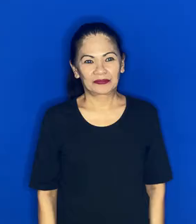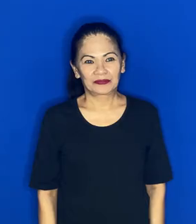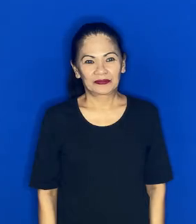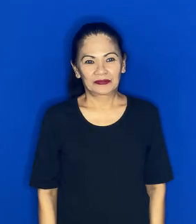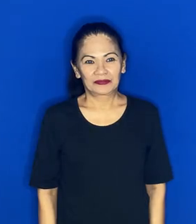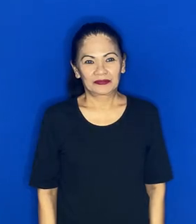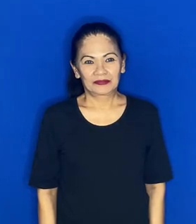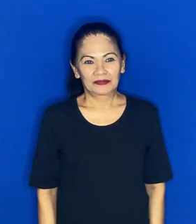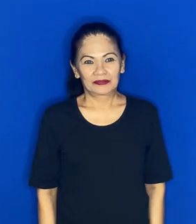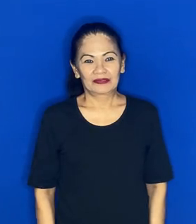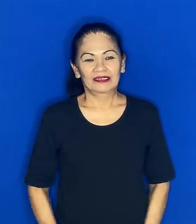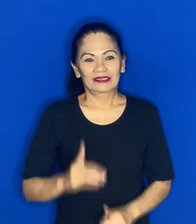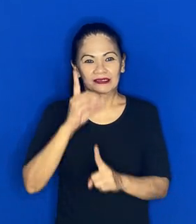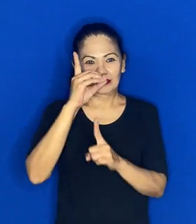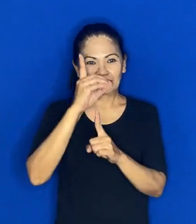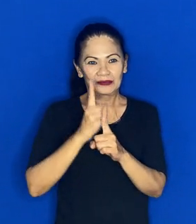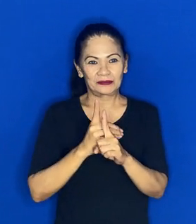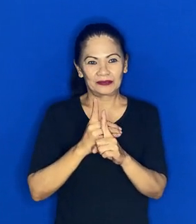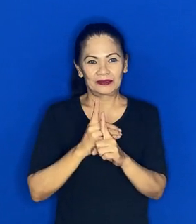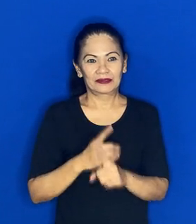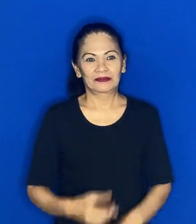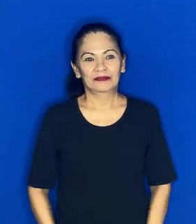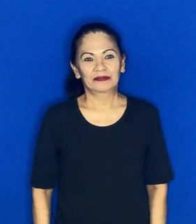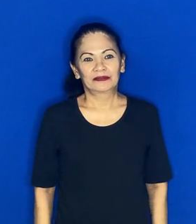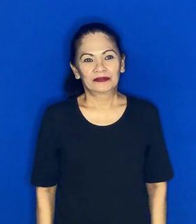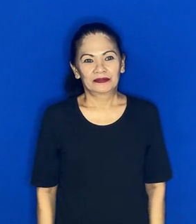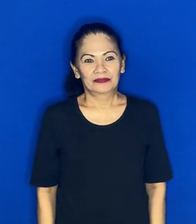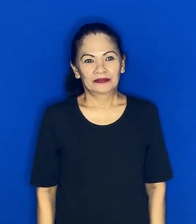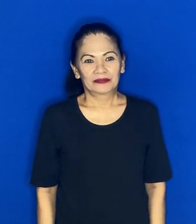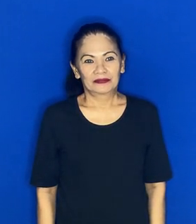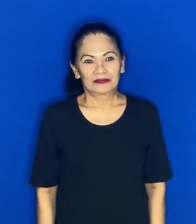december